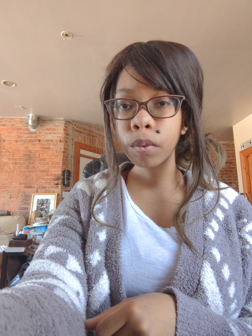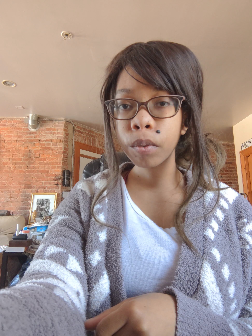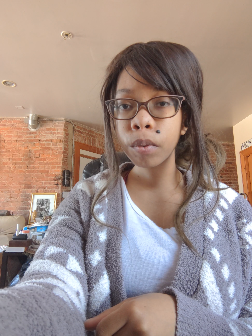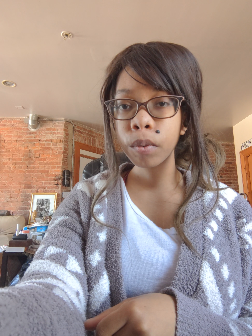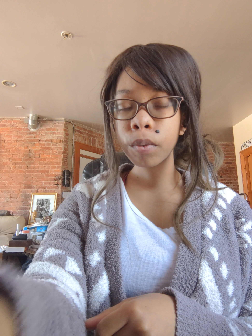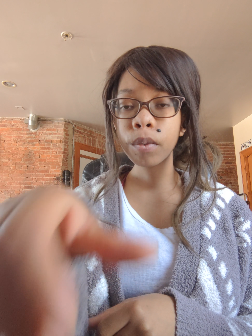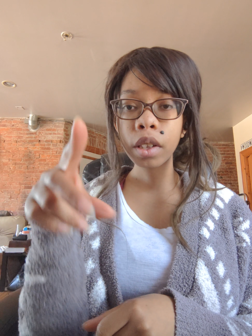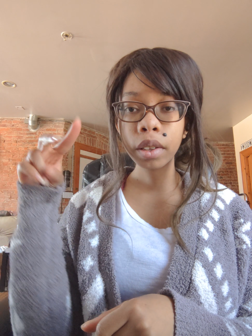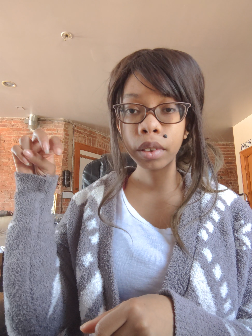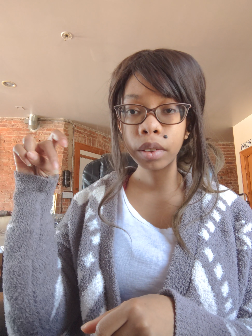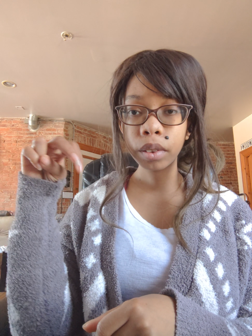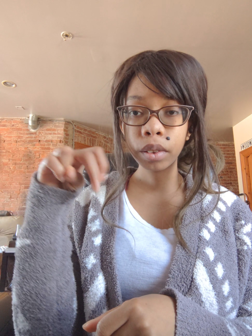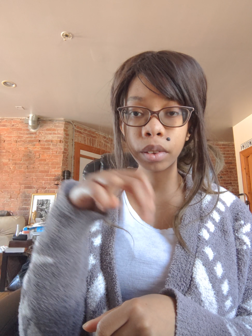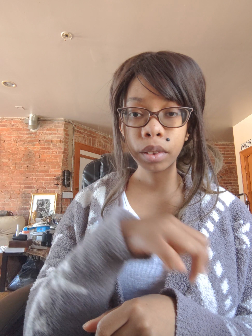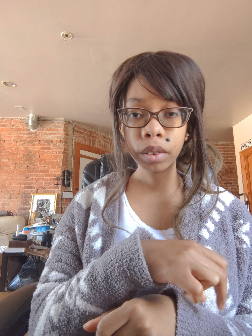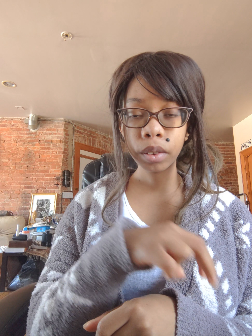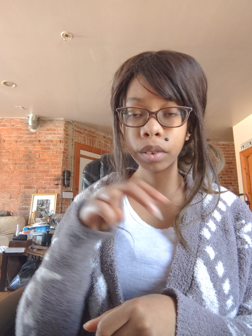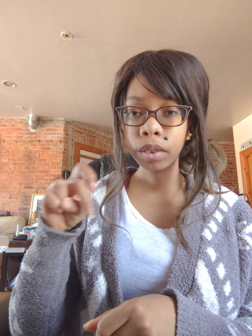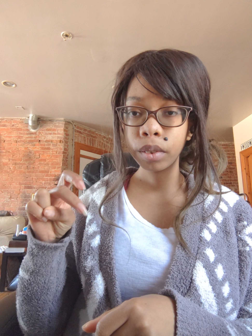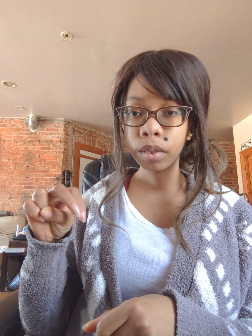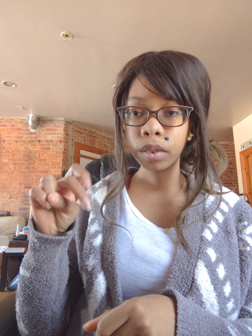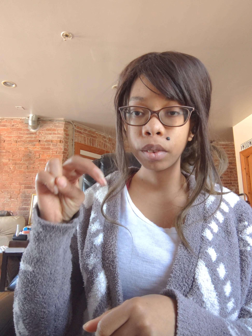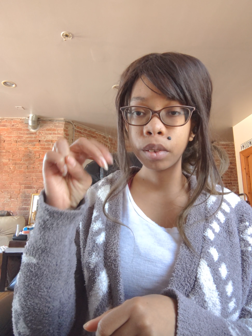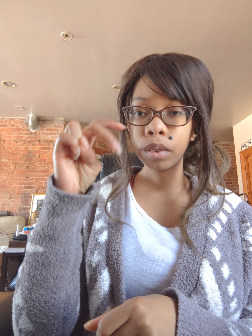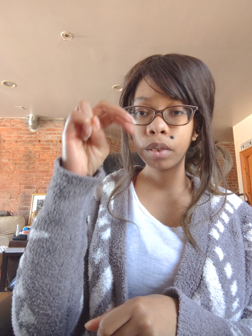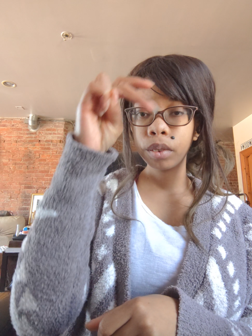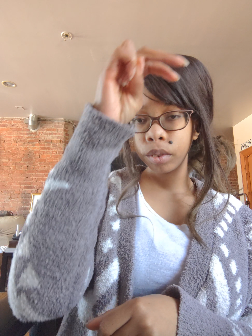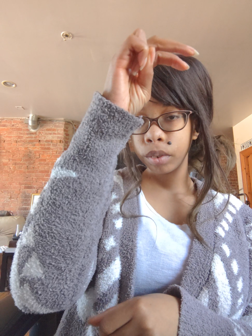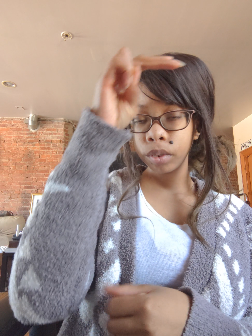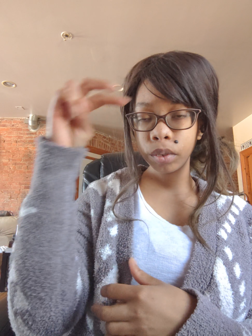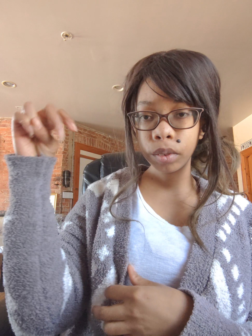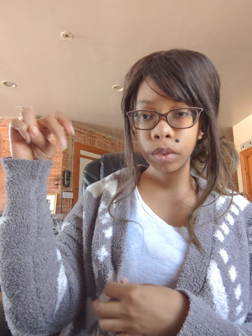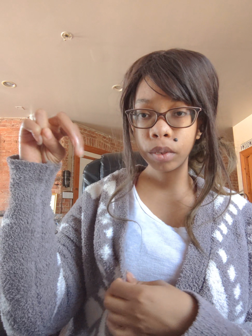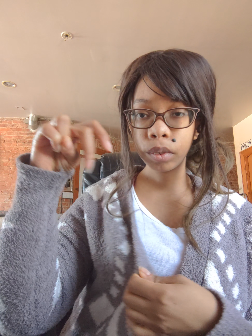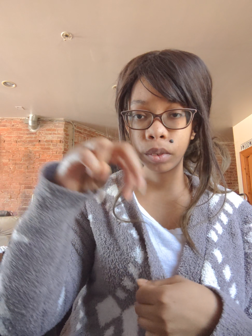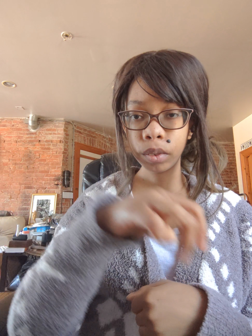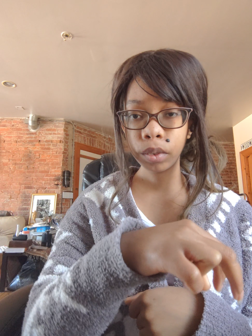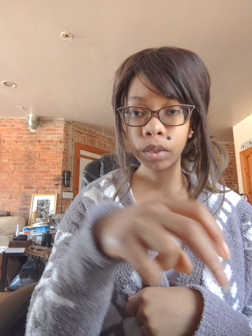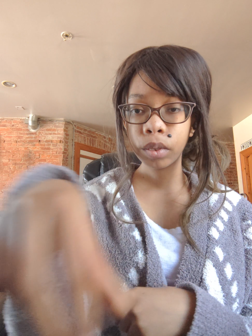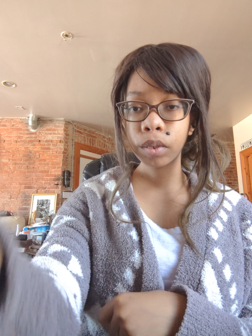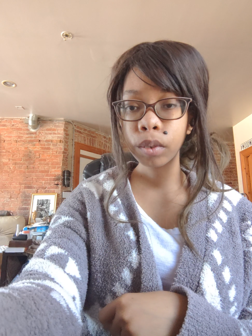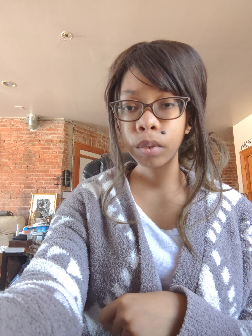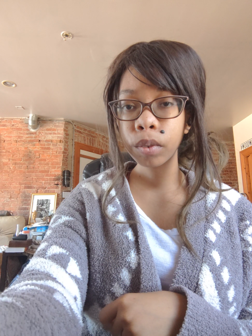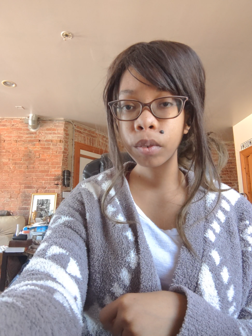stairs